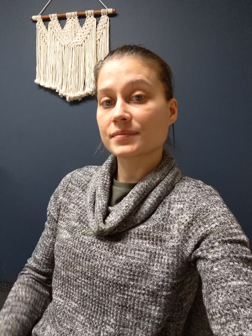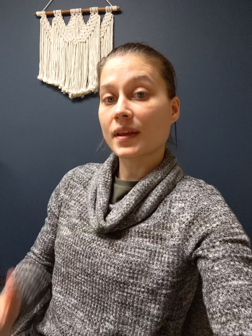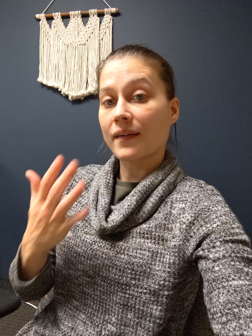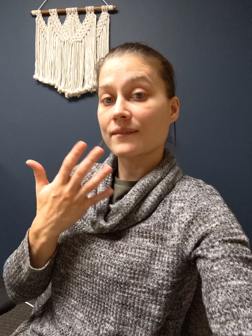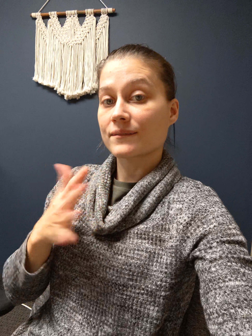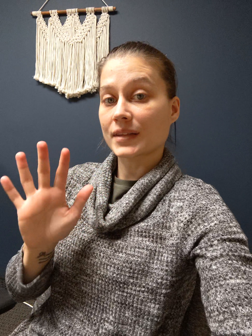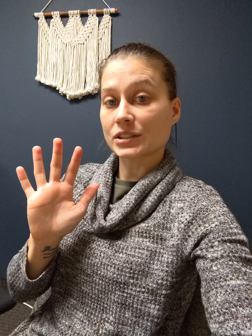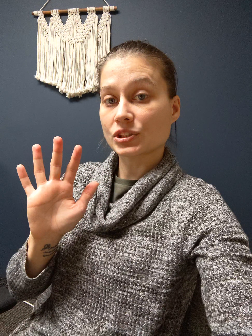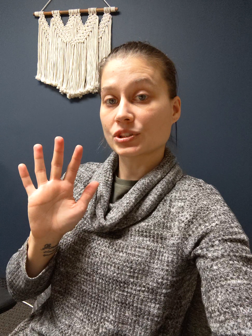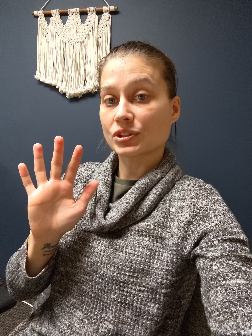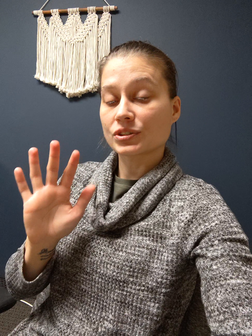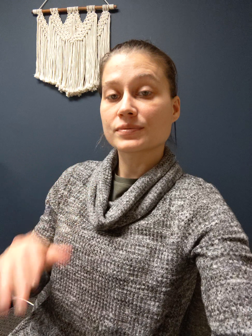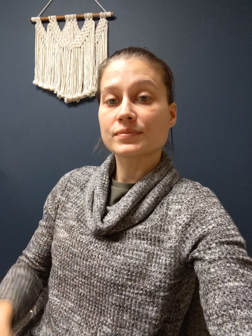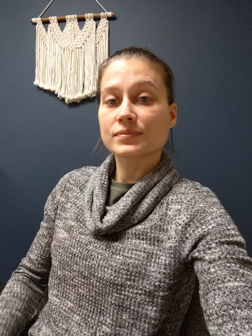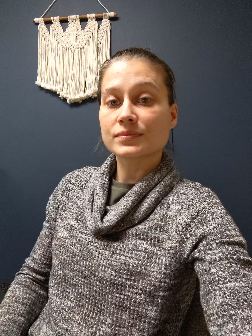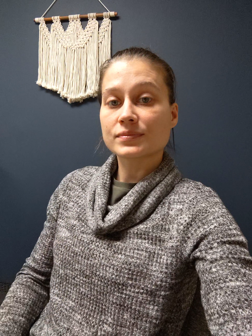finish